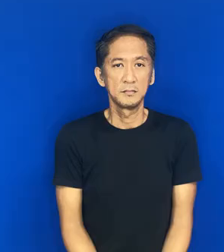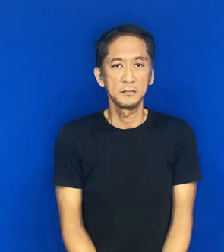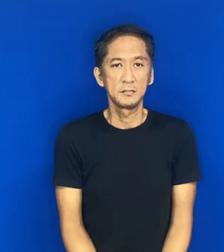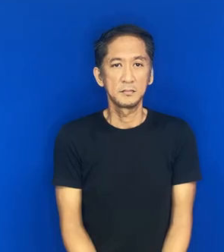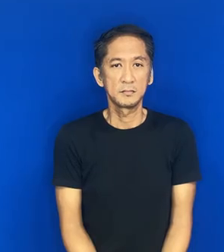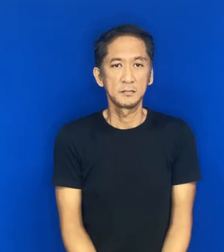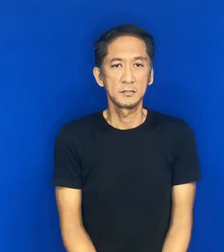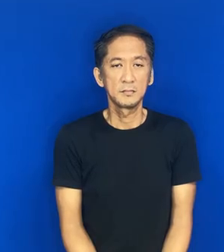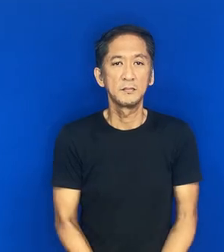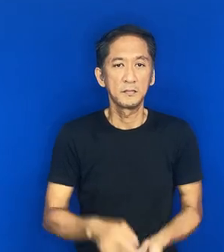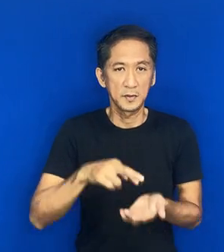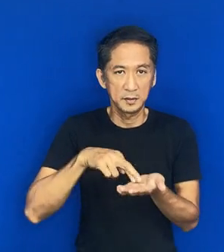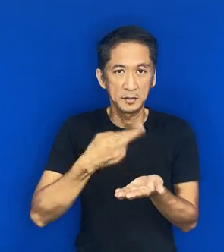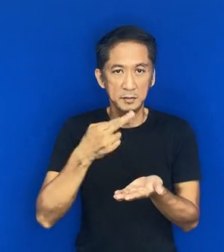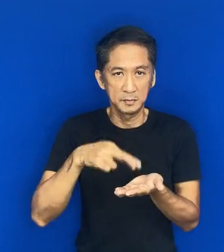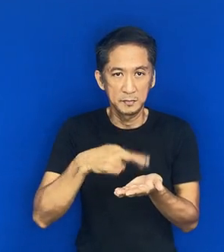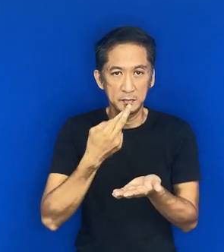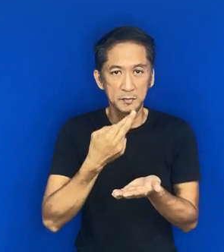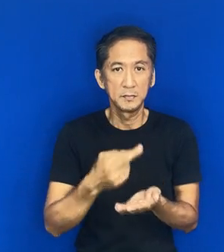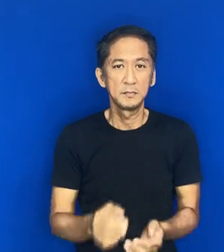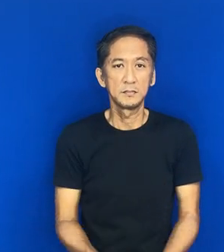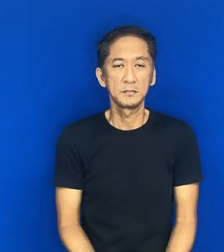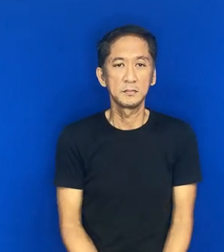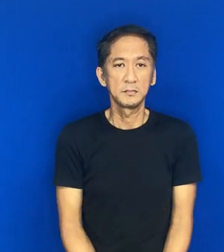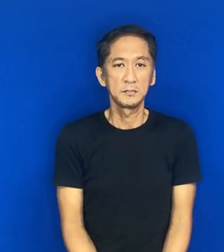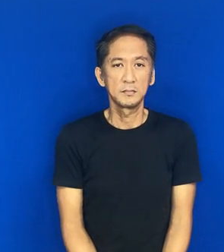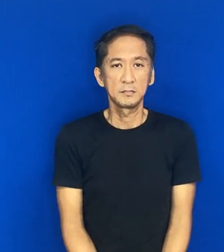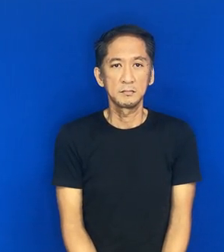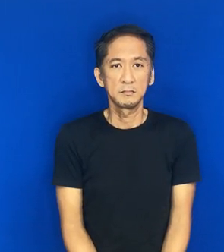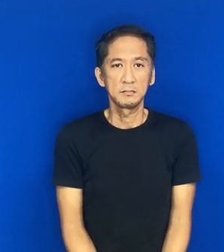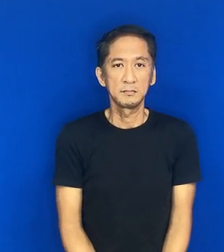rice